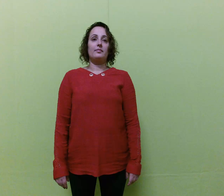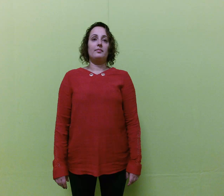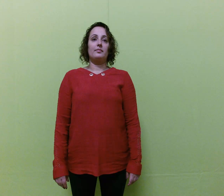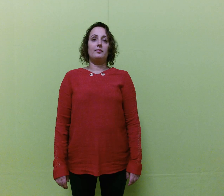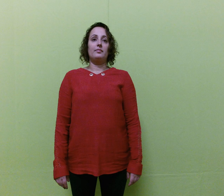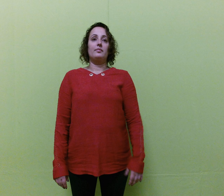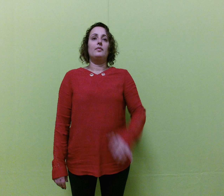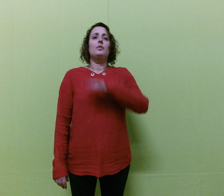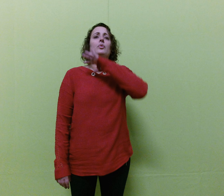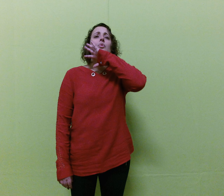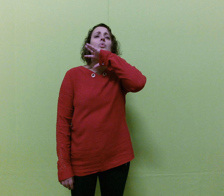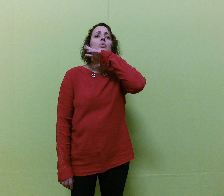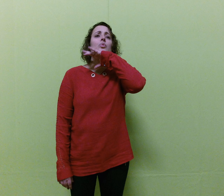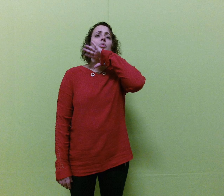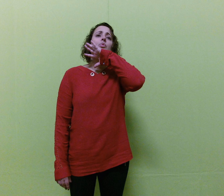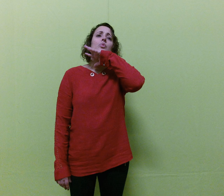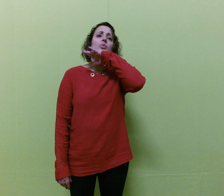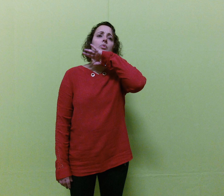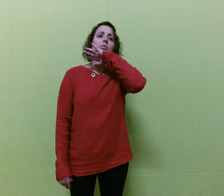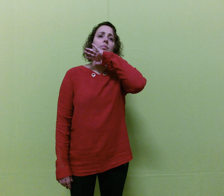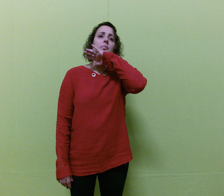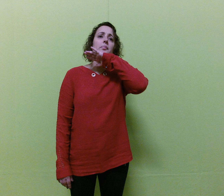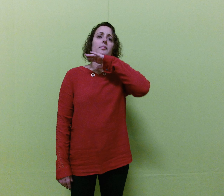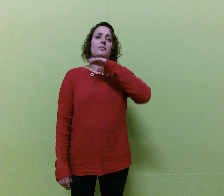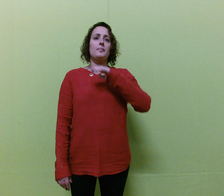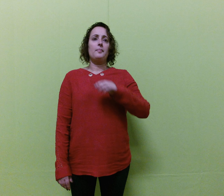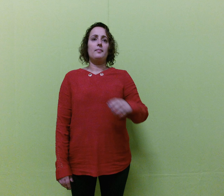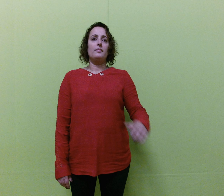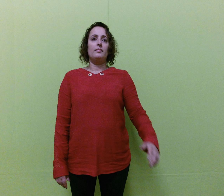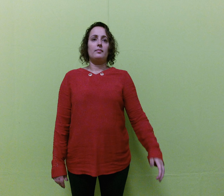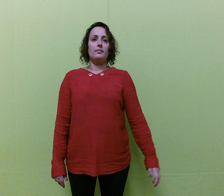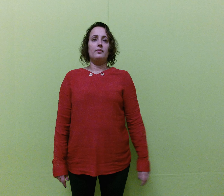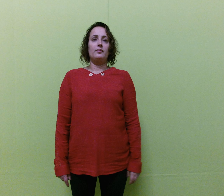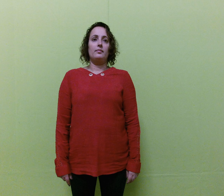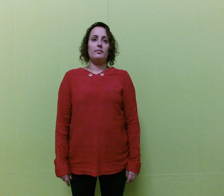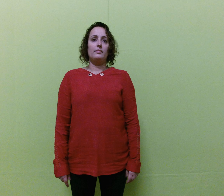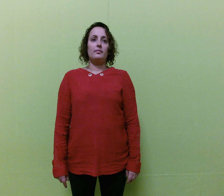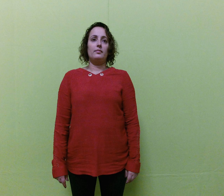ruim